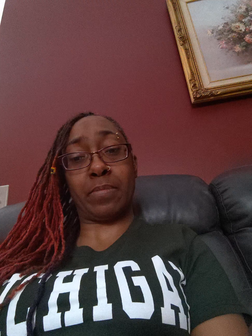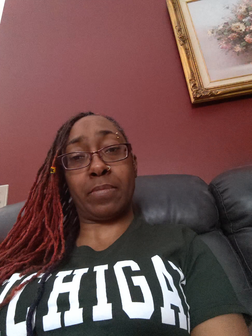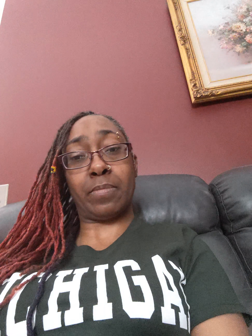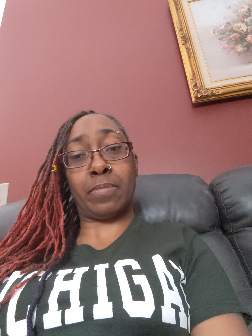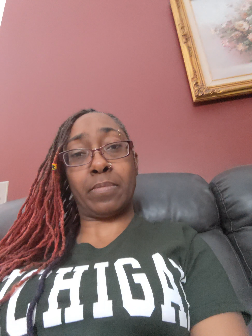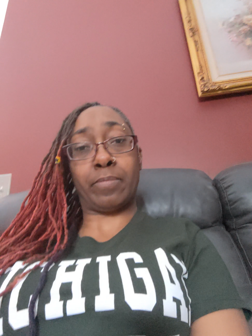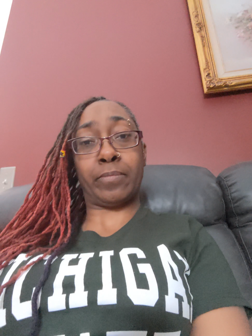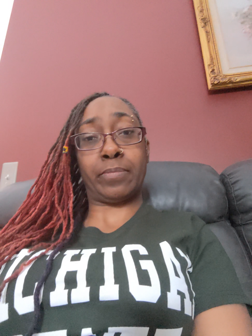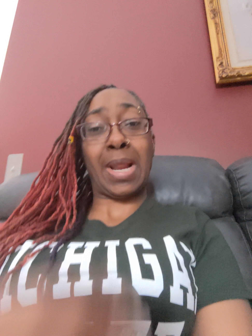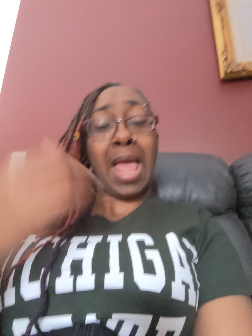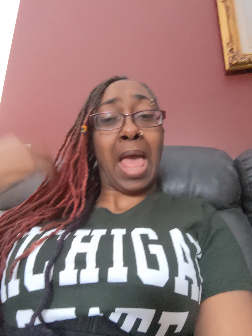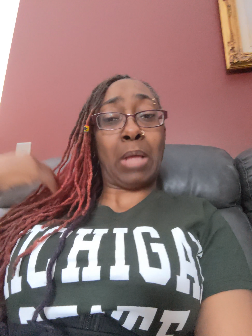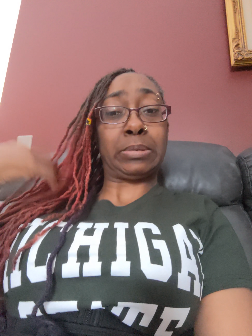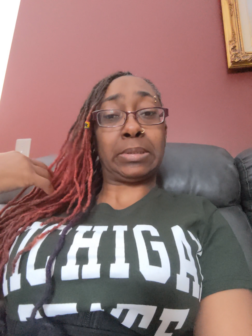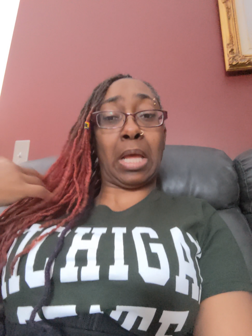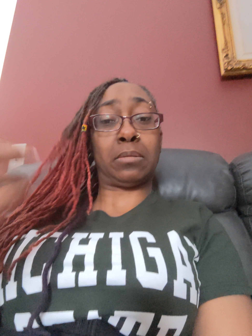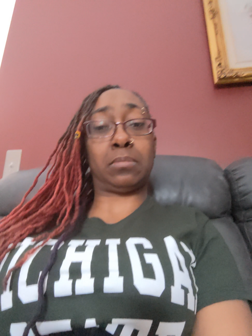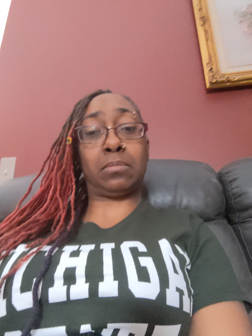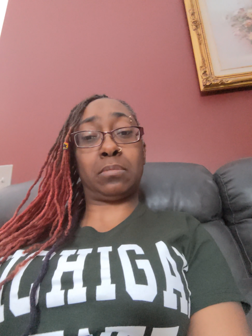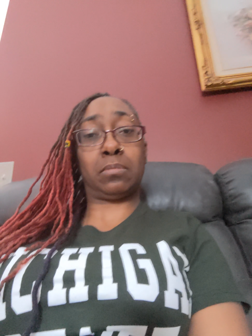outside